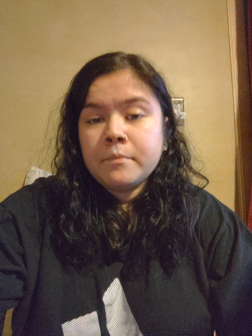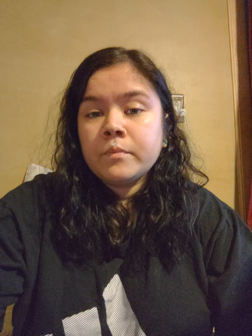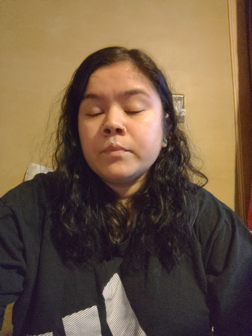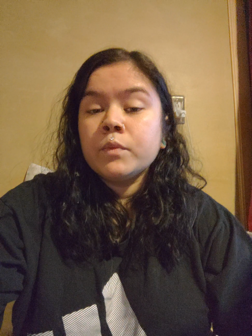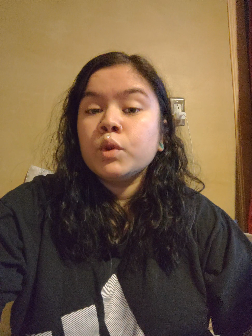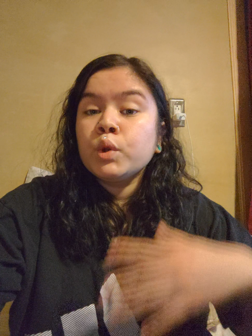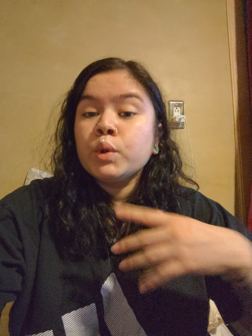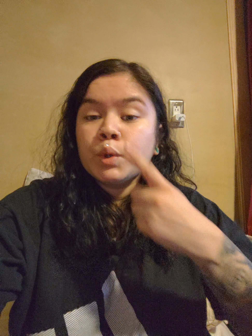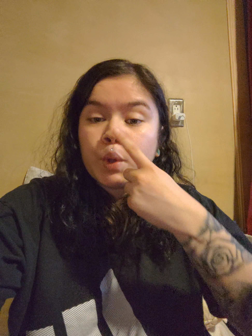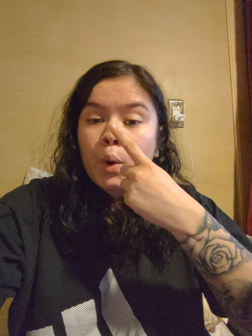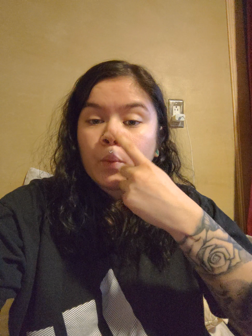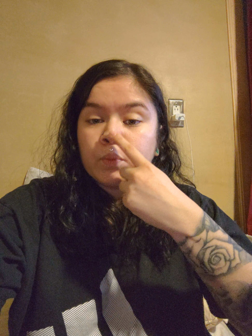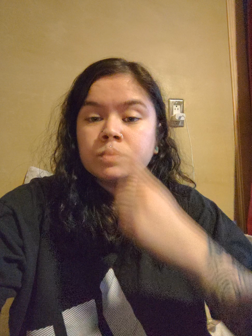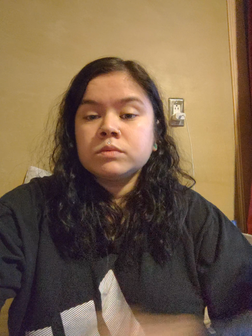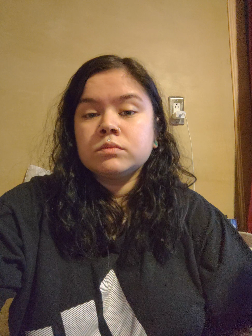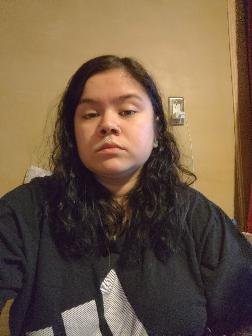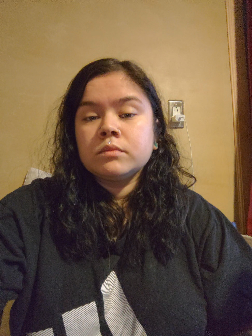nose